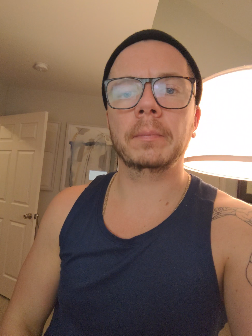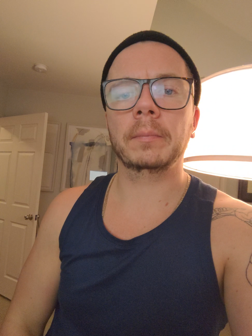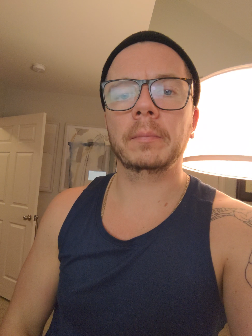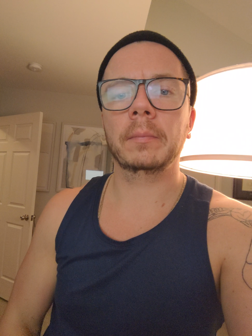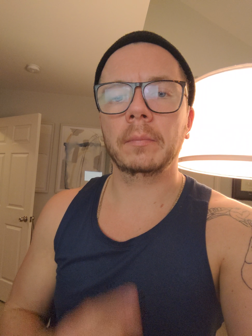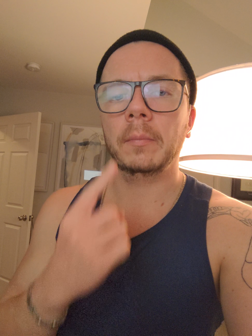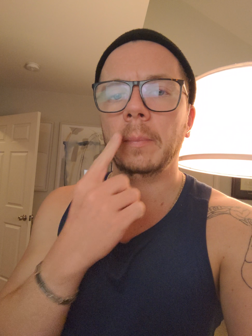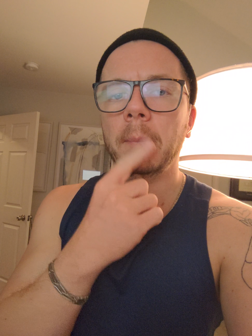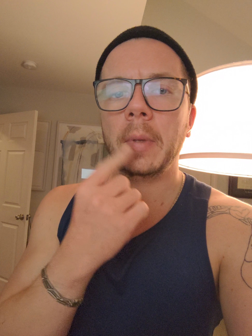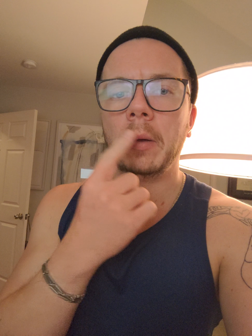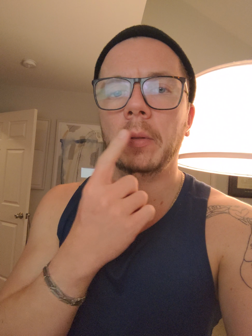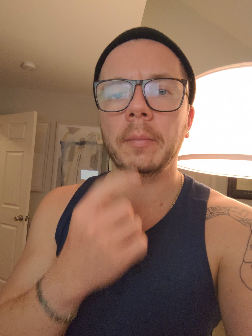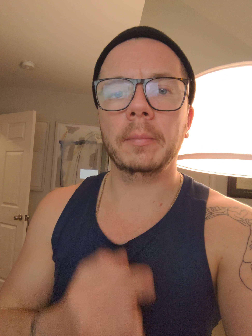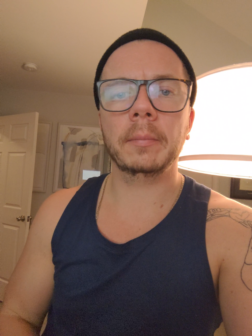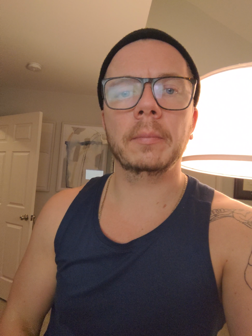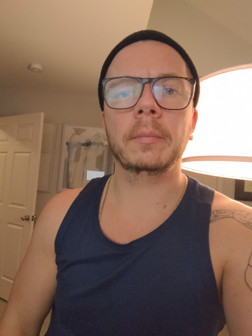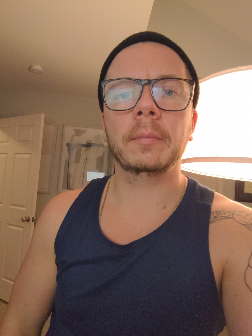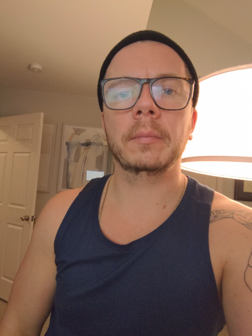mouth